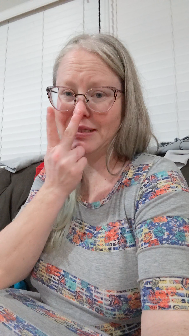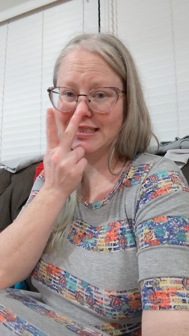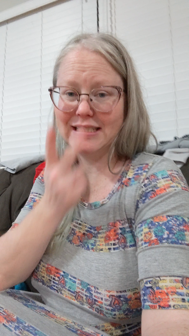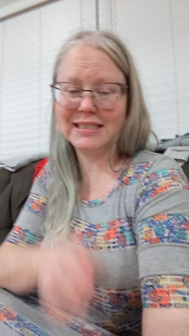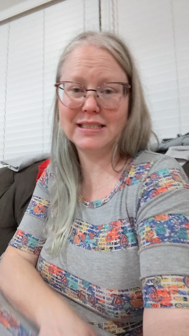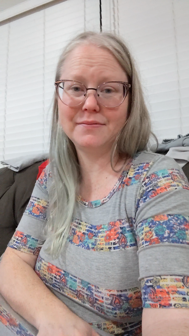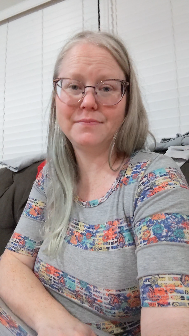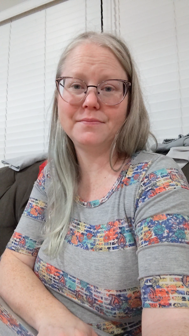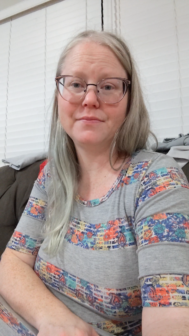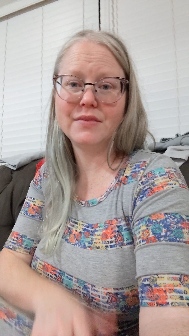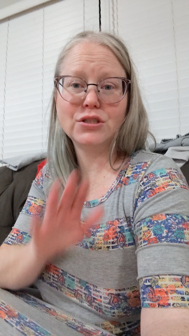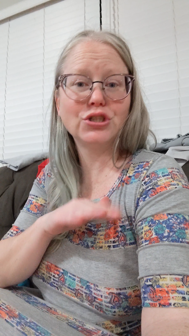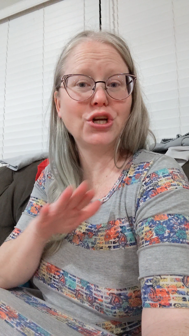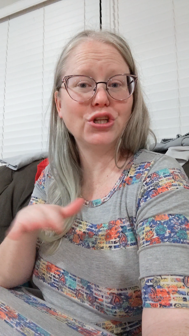children